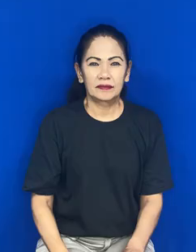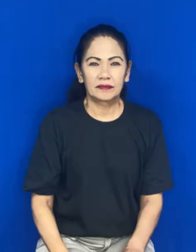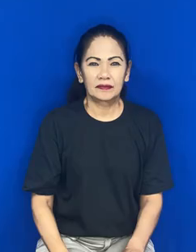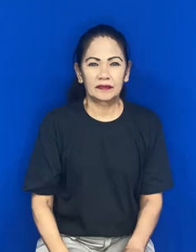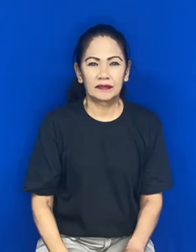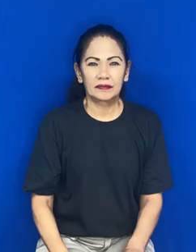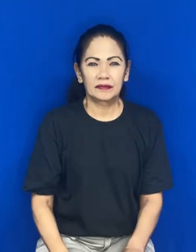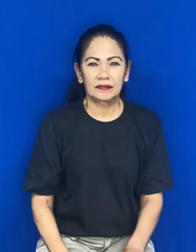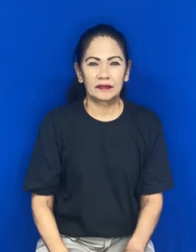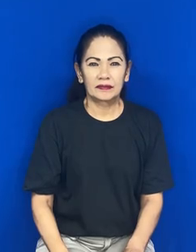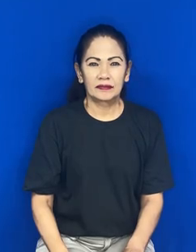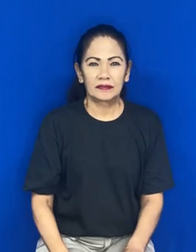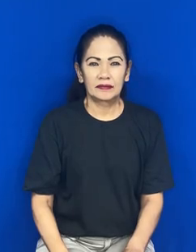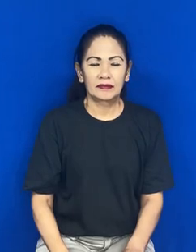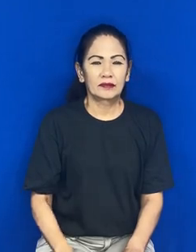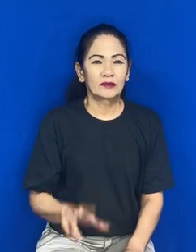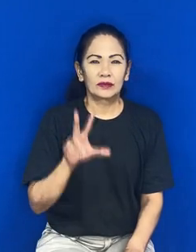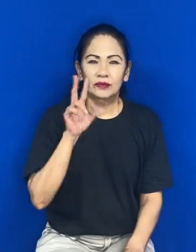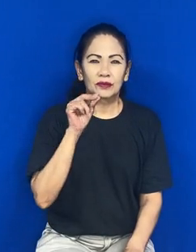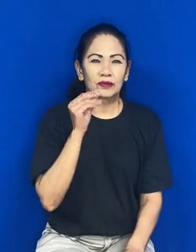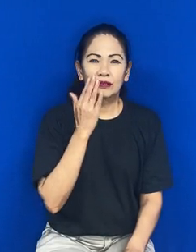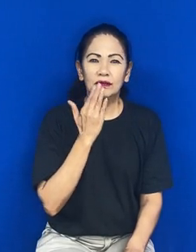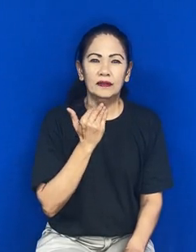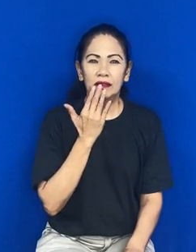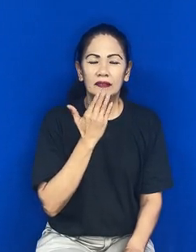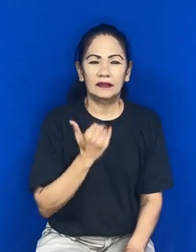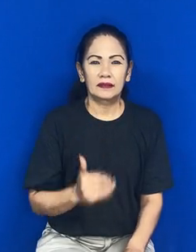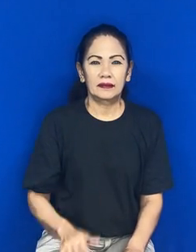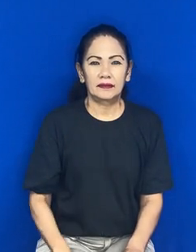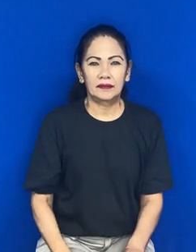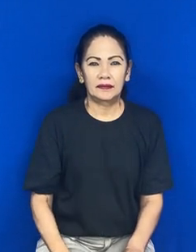no sugar